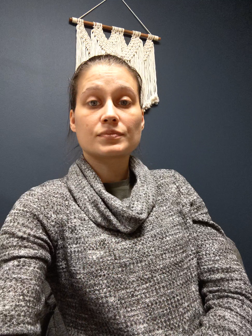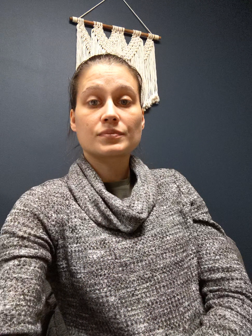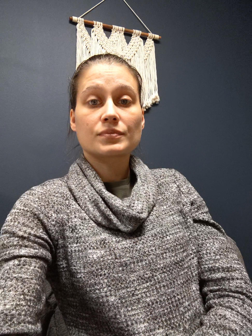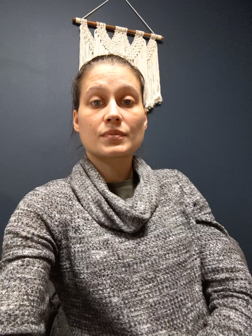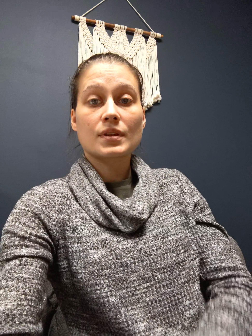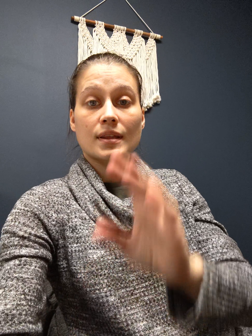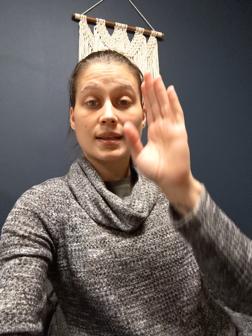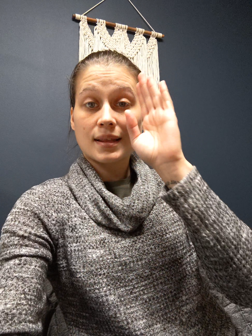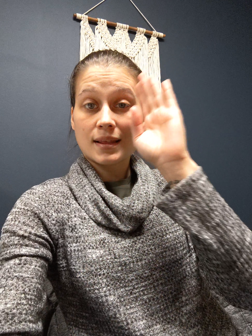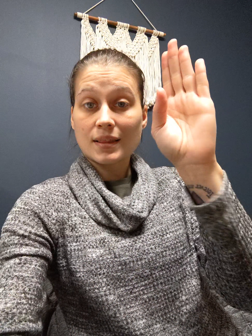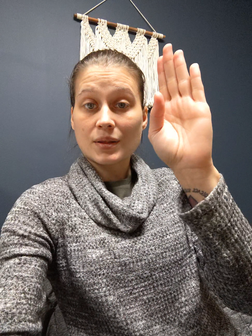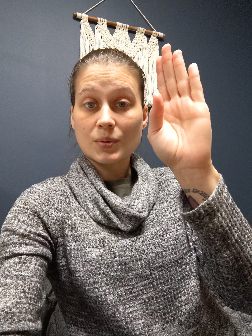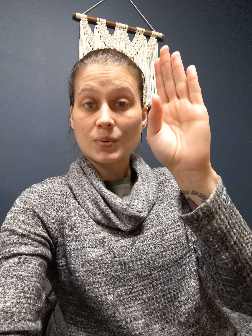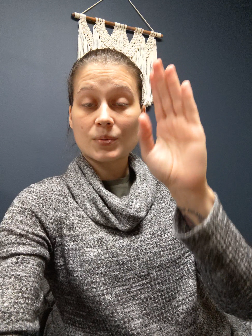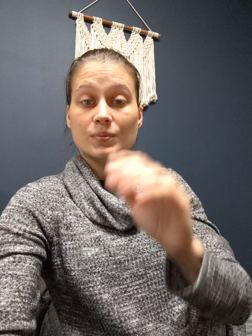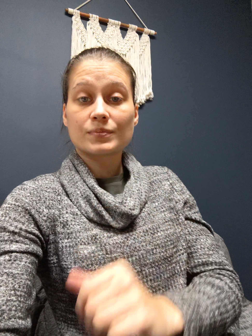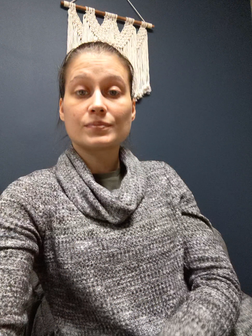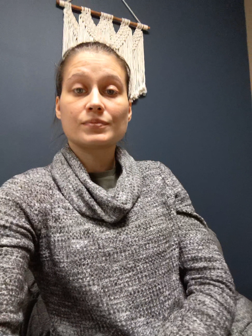hello